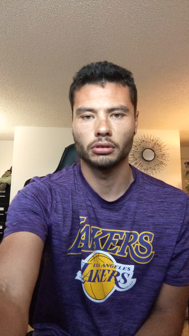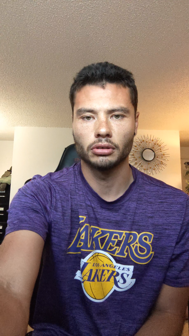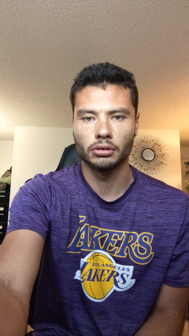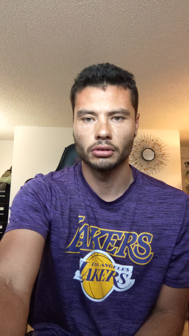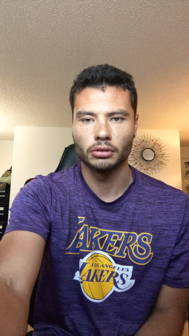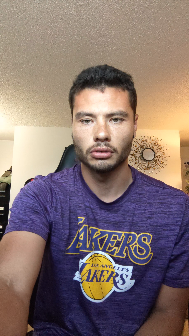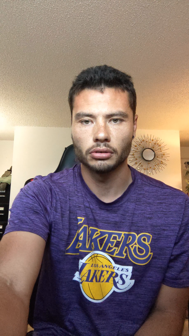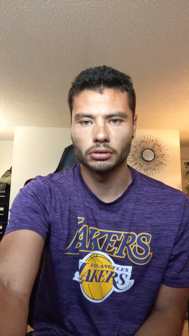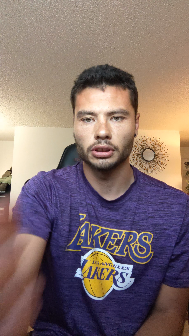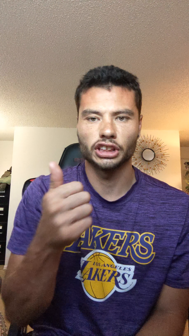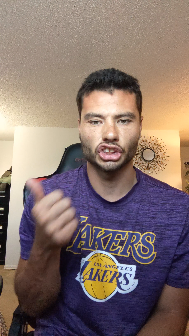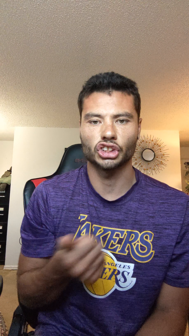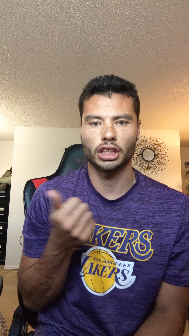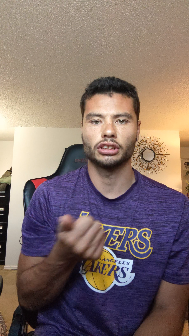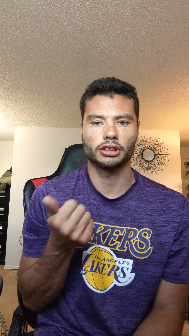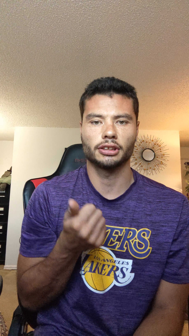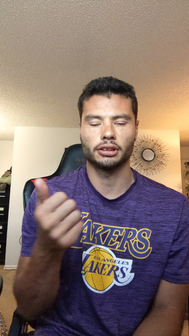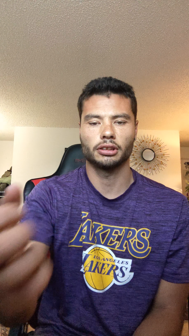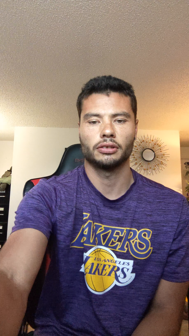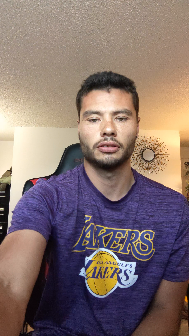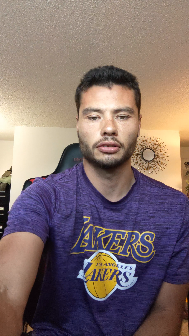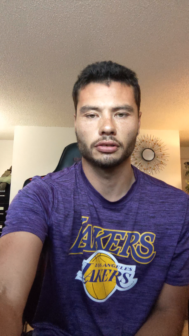chase